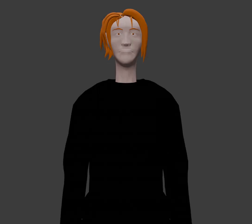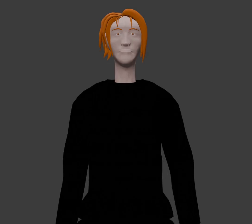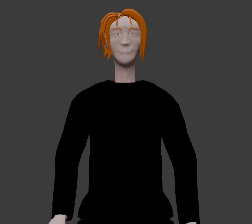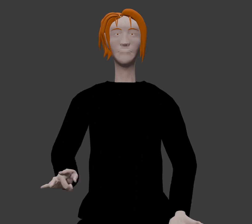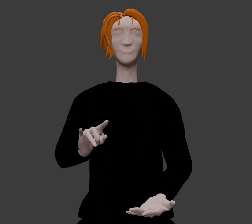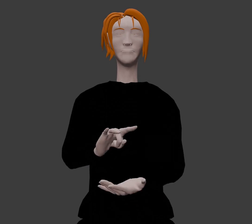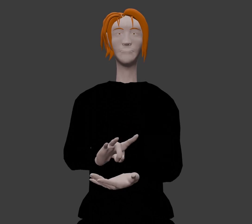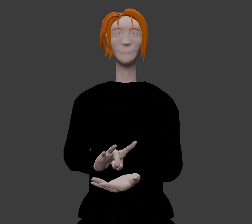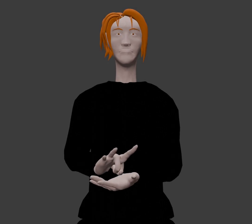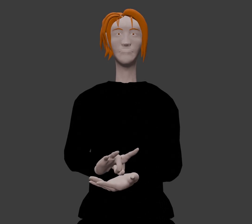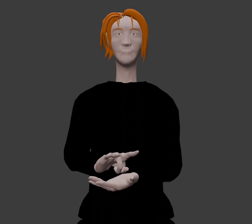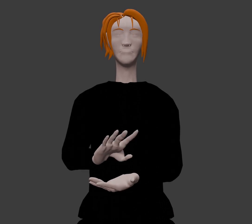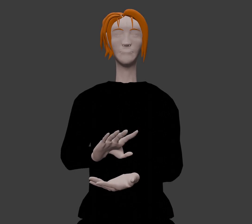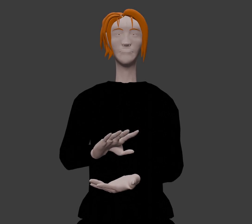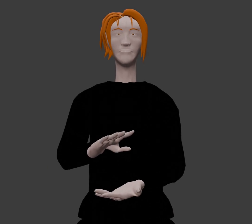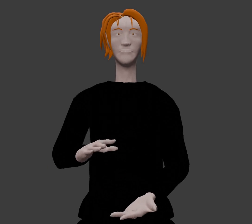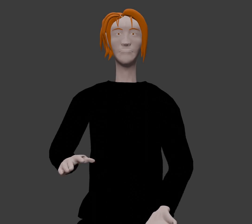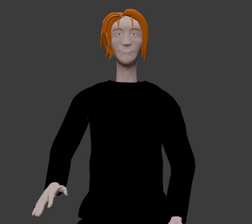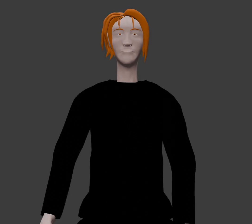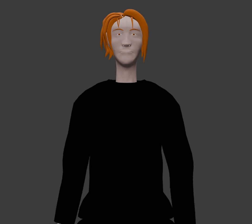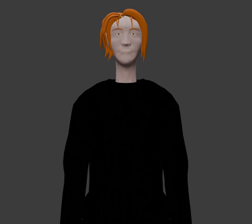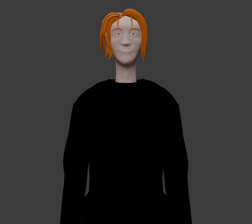Banish